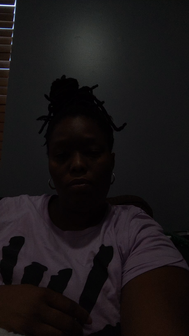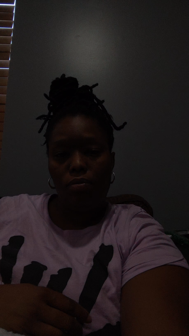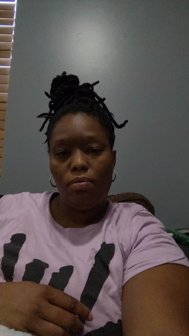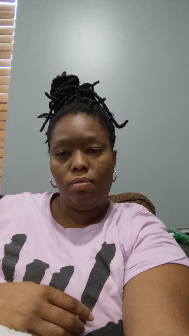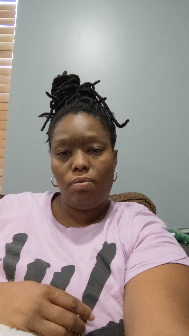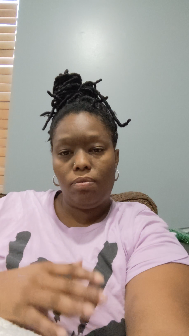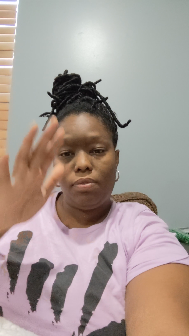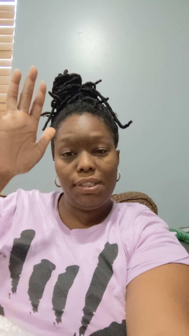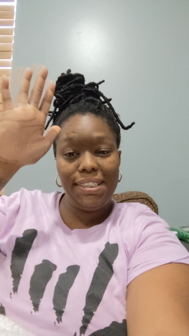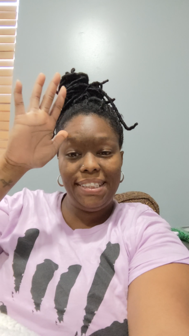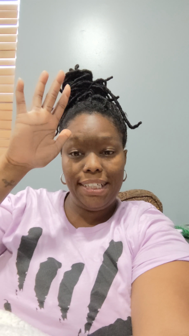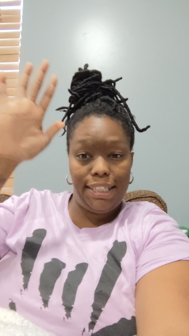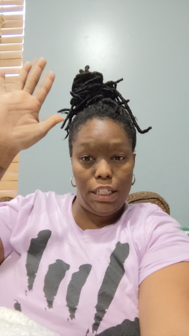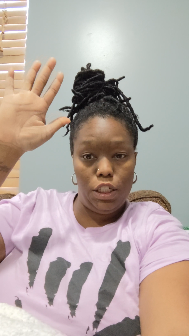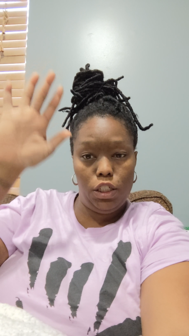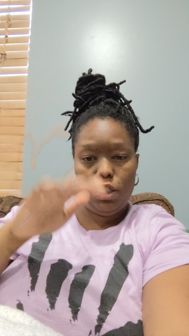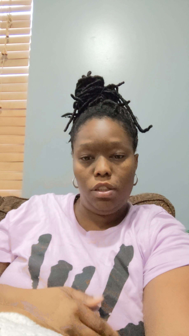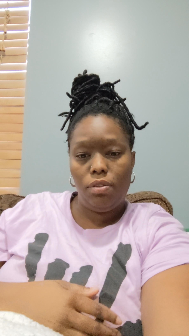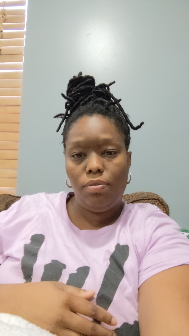deer